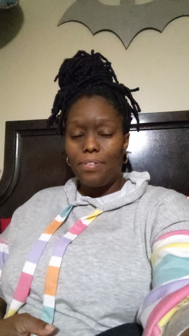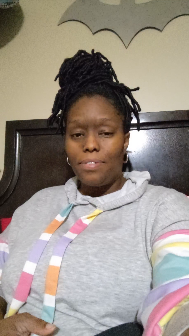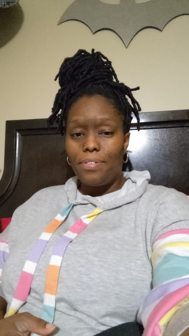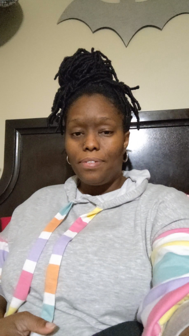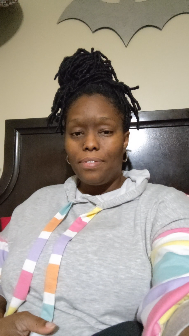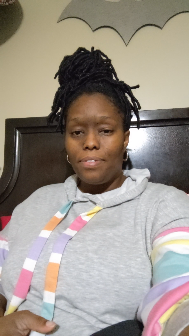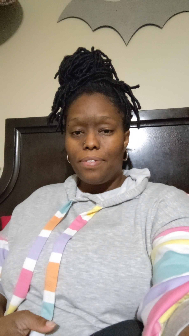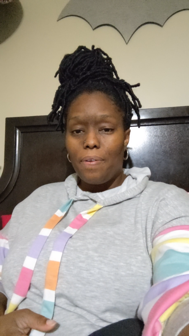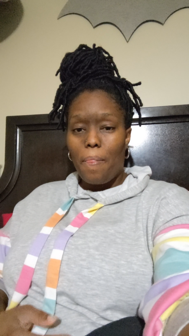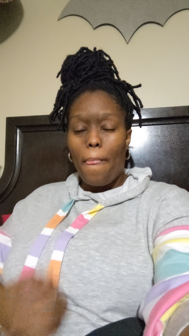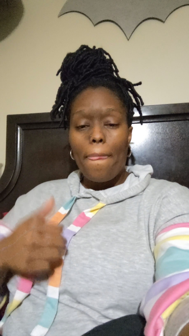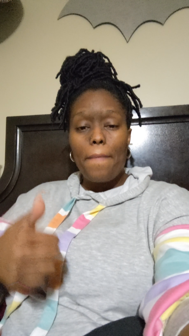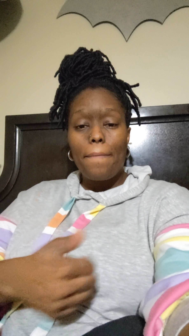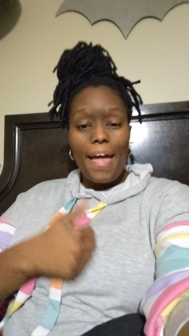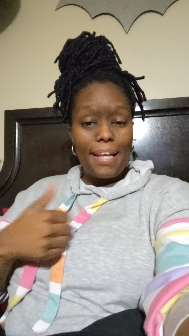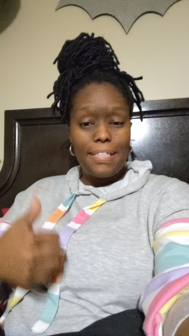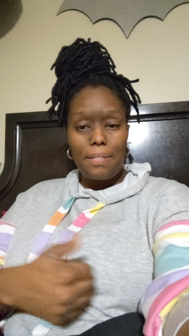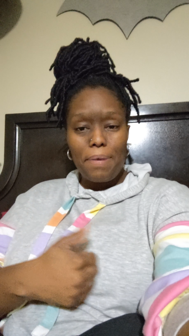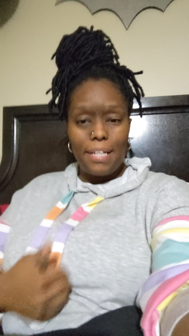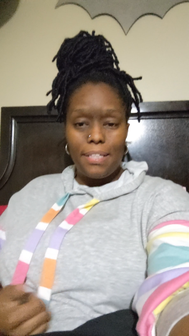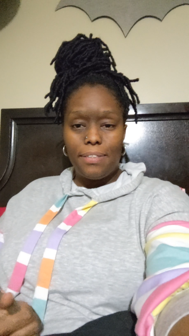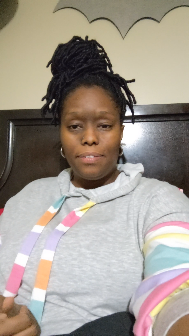basement